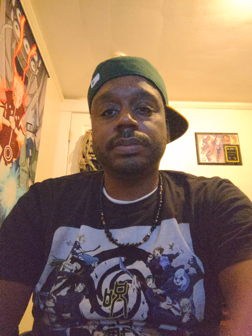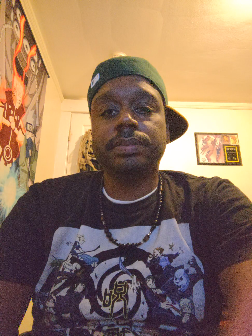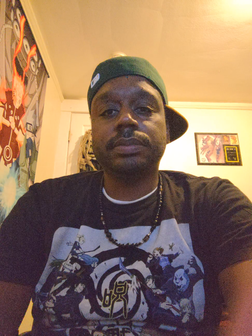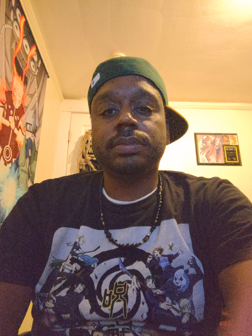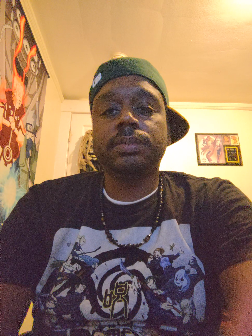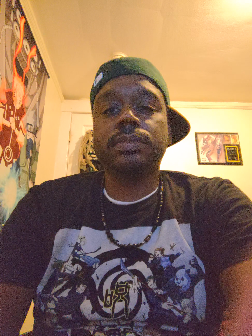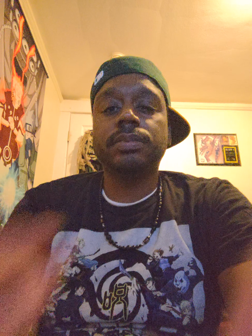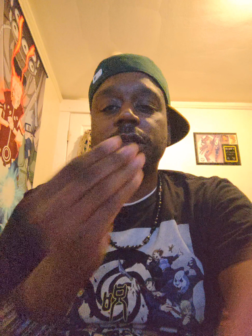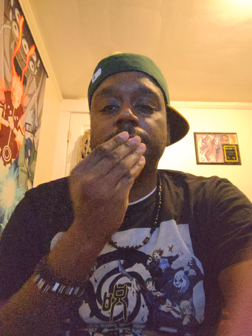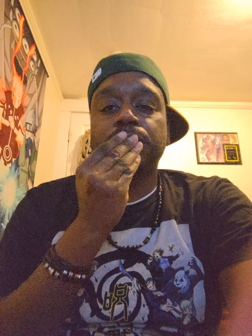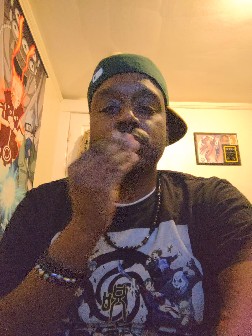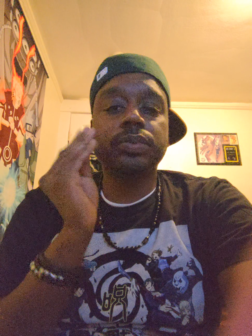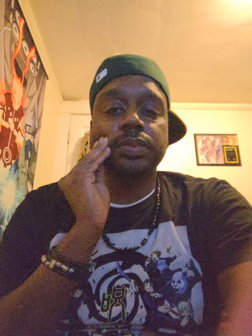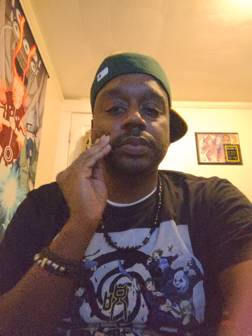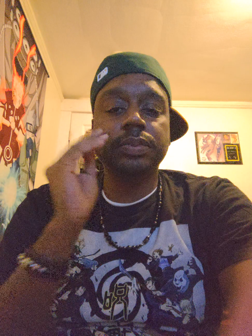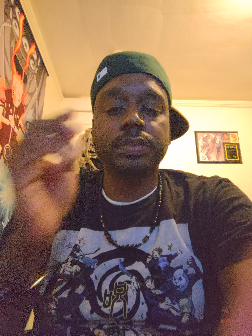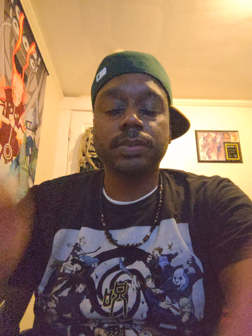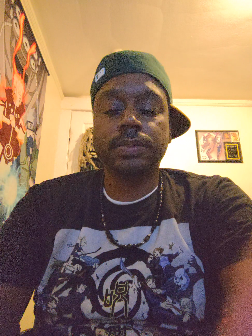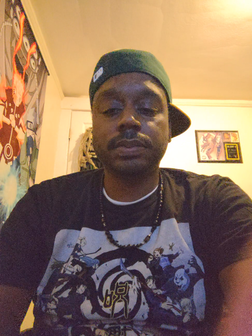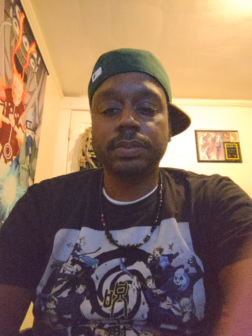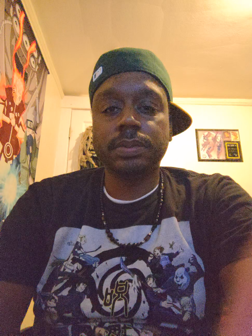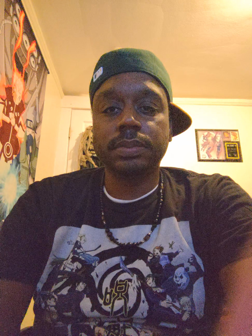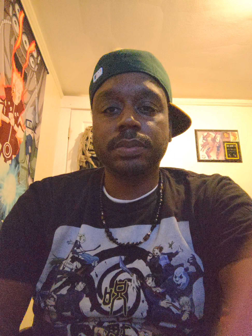kiss